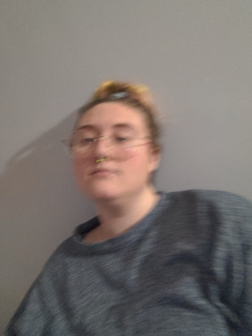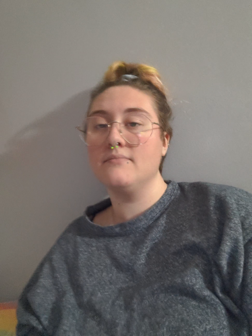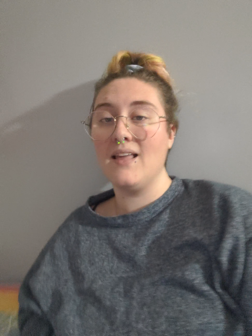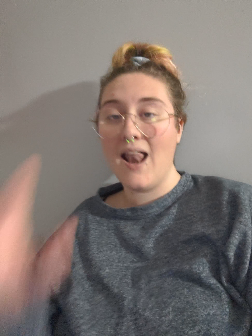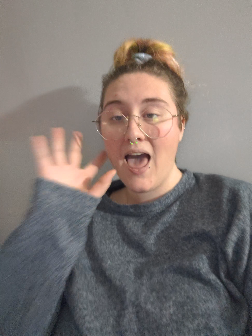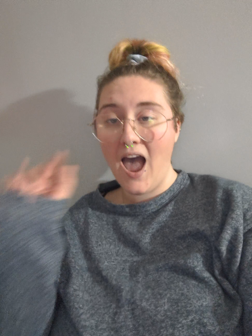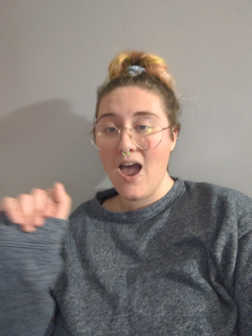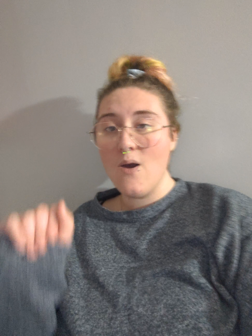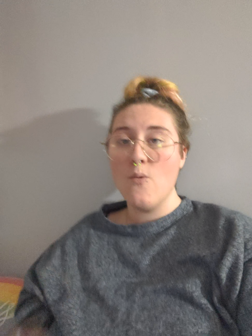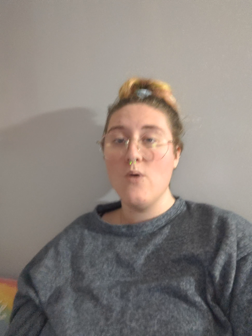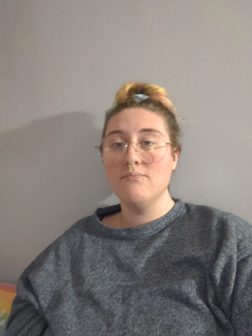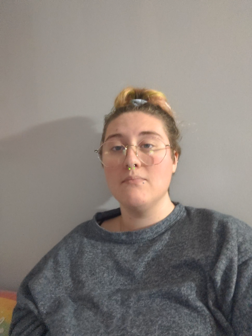loud